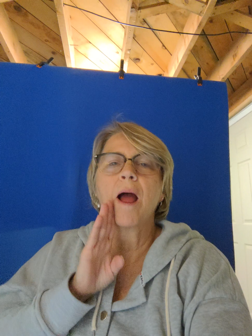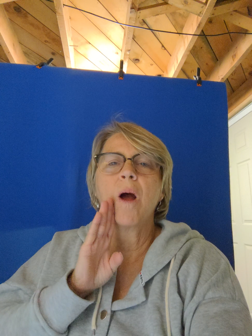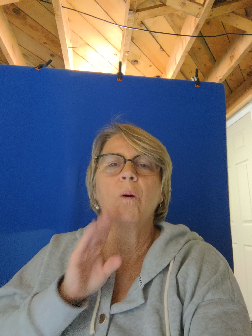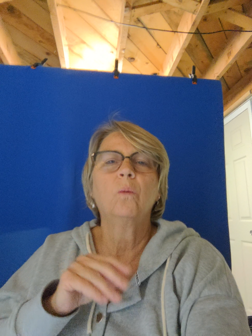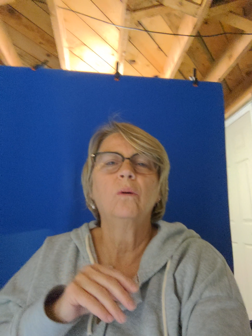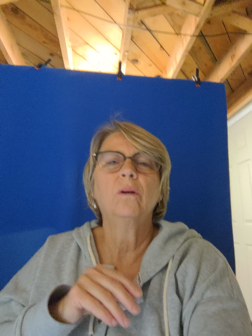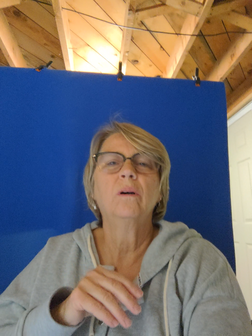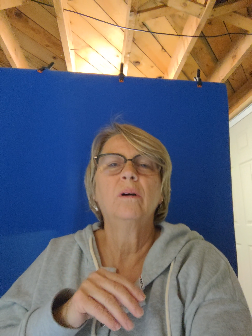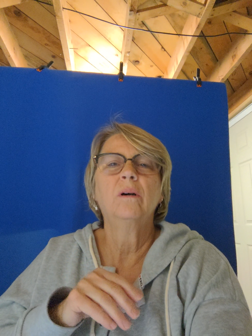brown